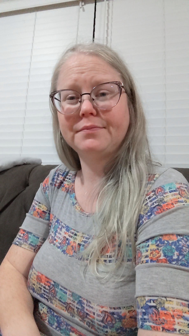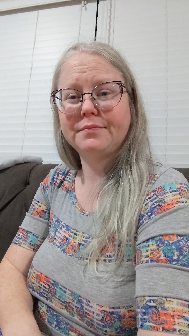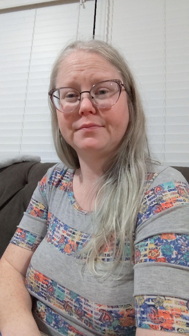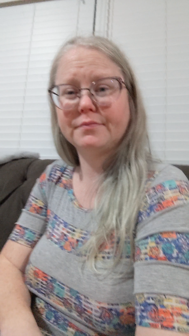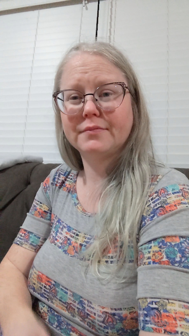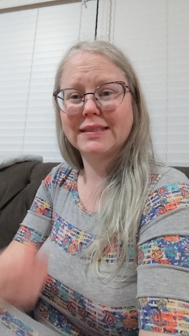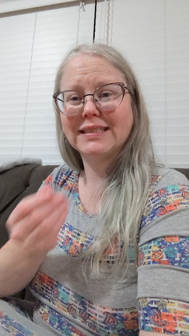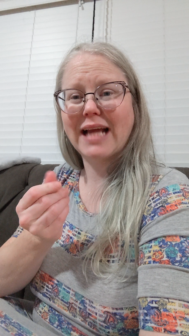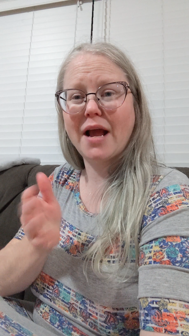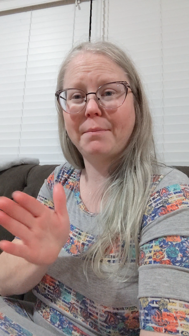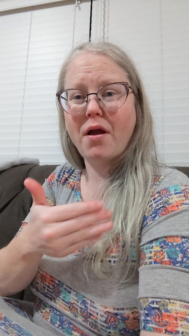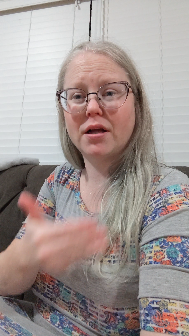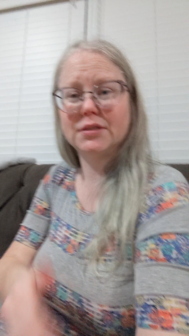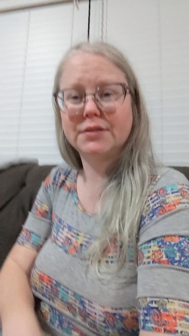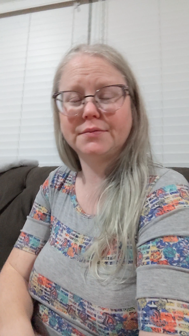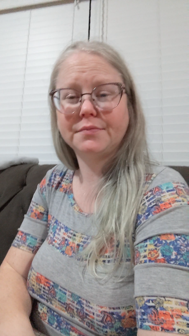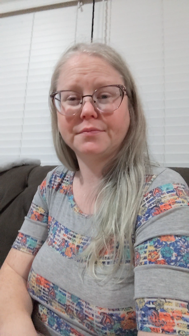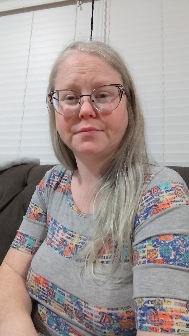sandbox